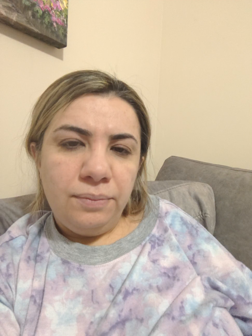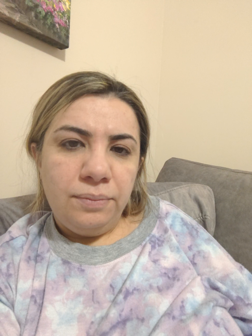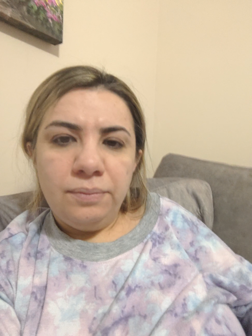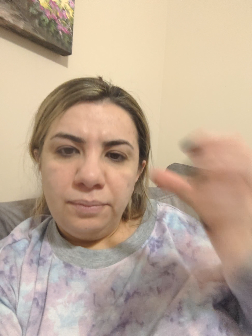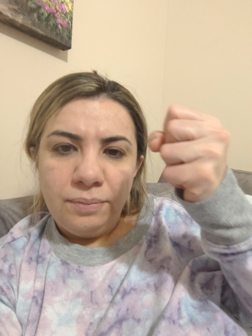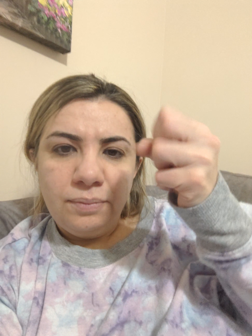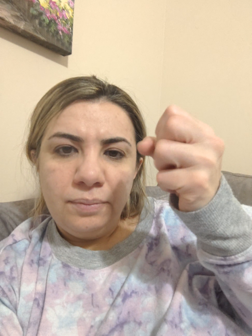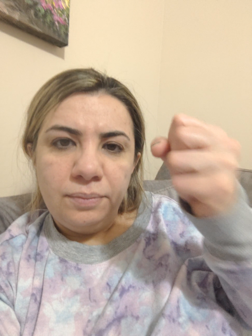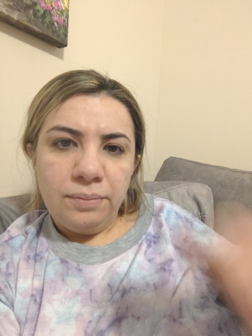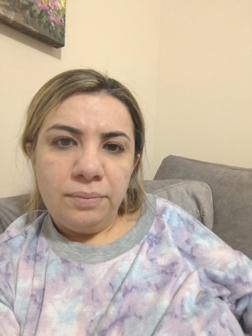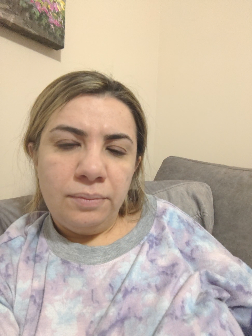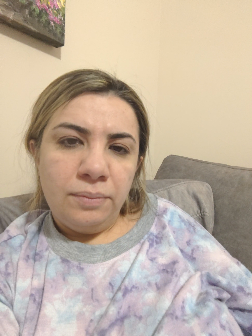milk